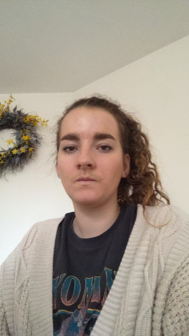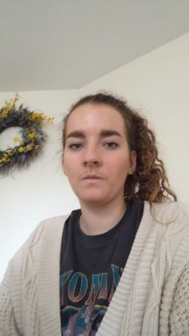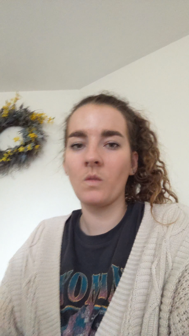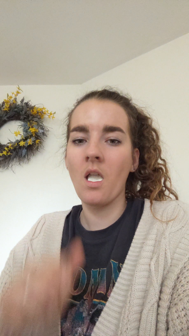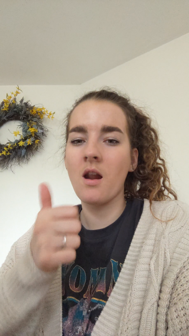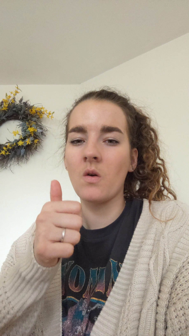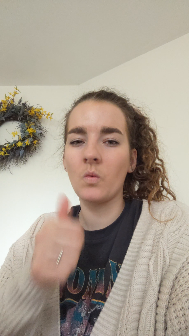how